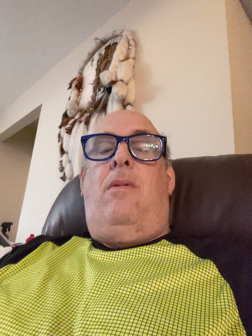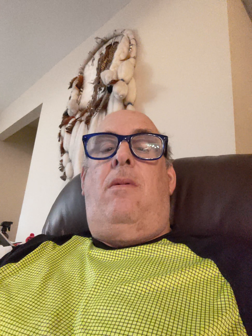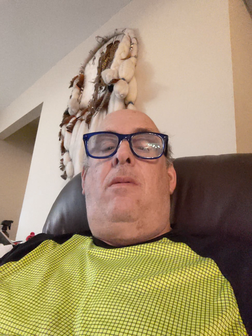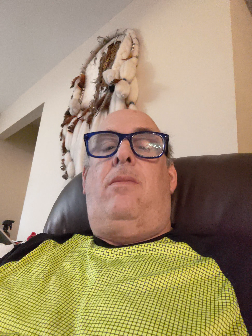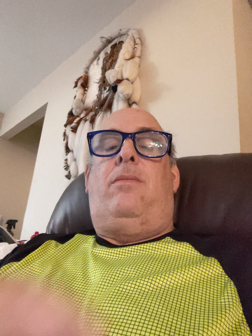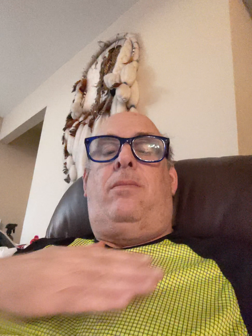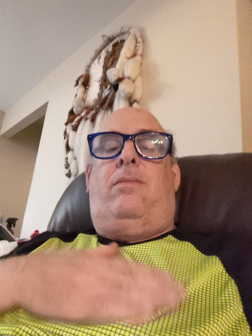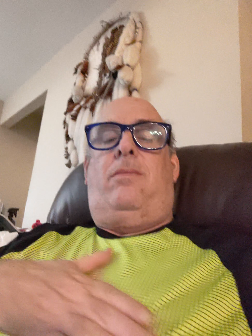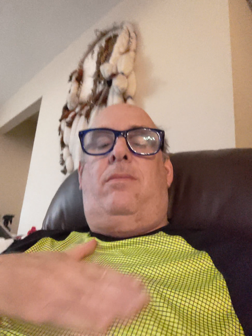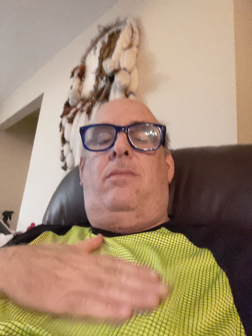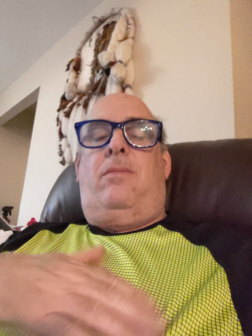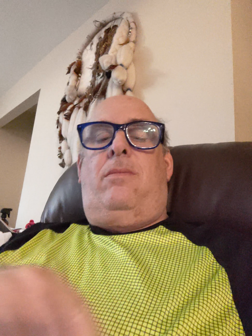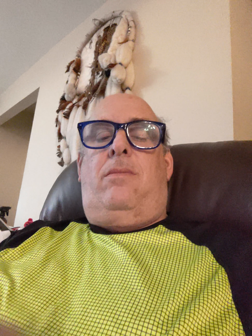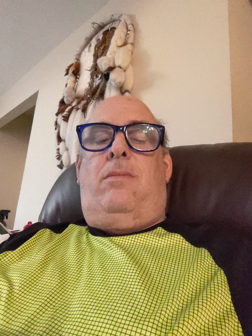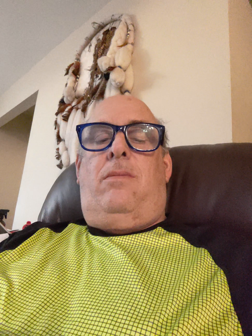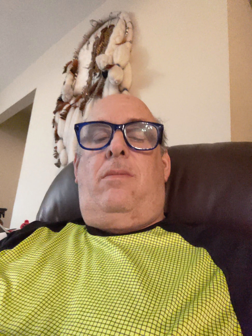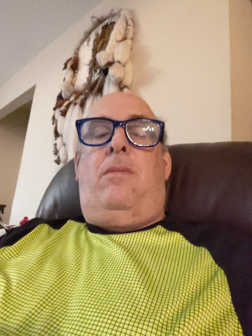please